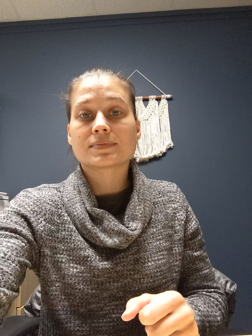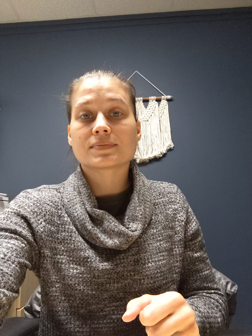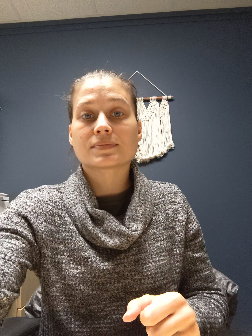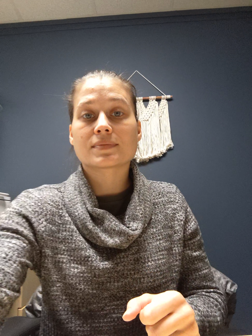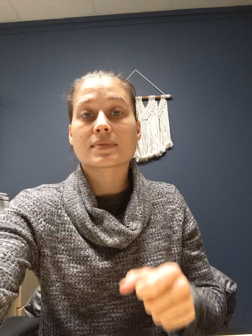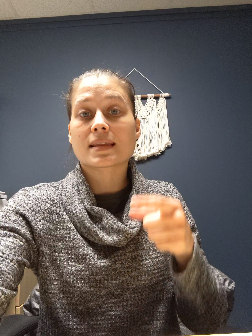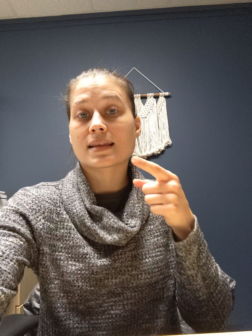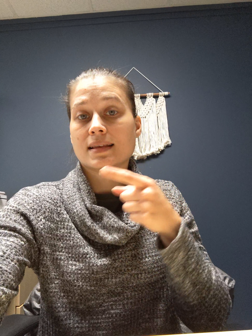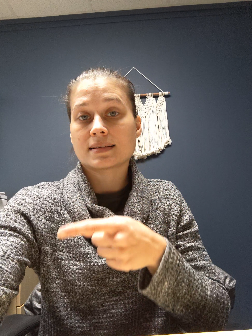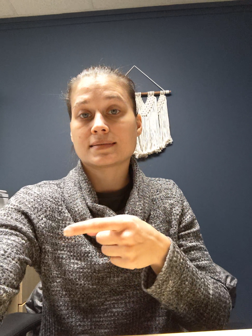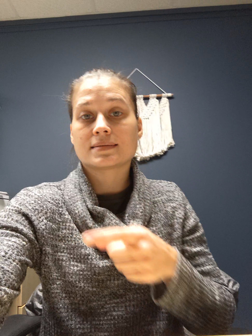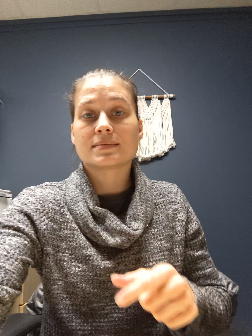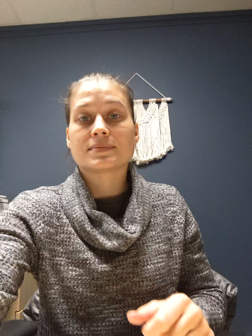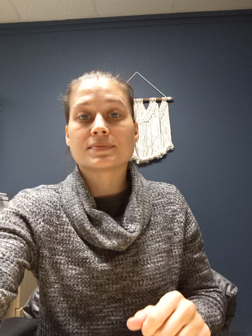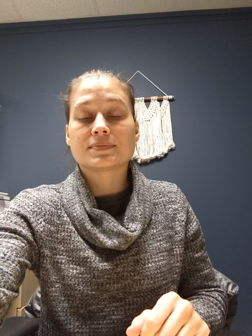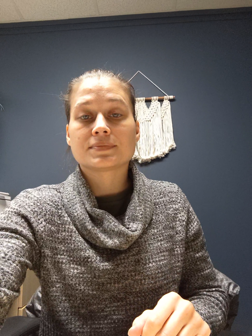he/she/it